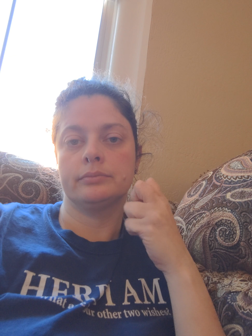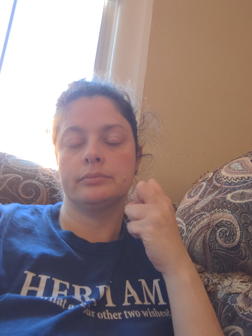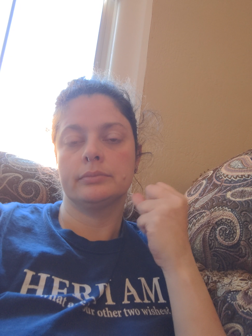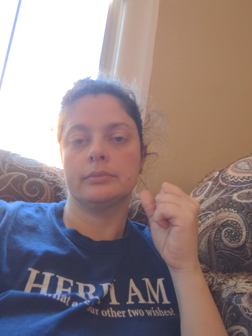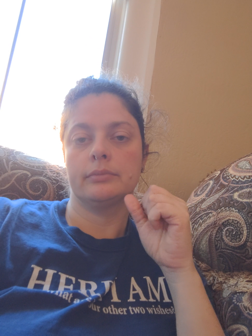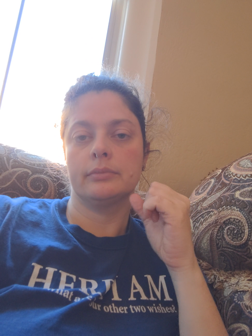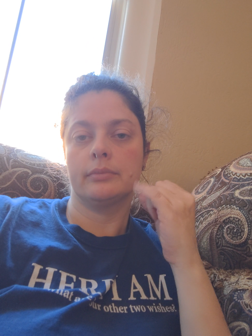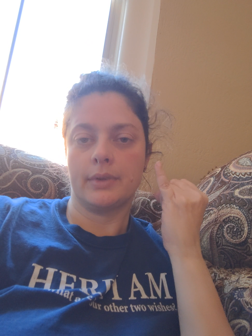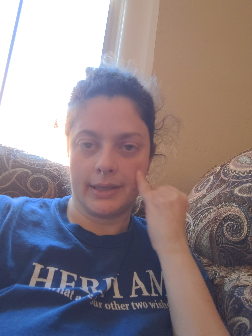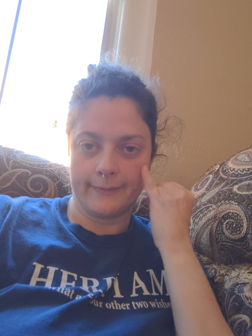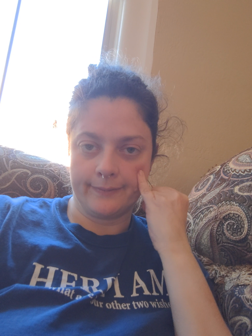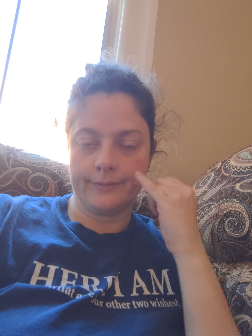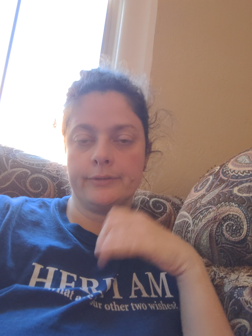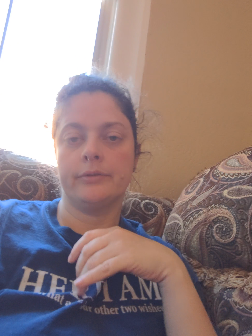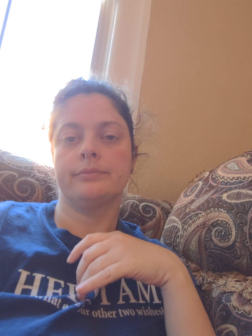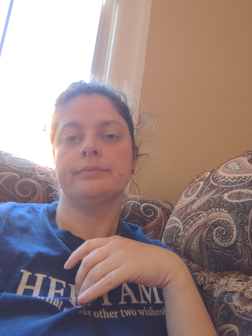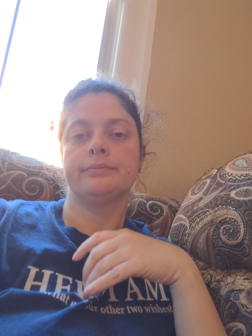if